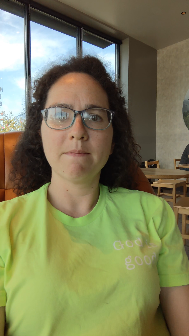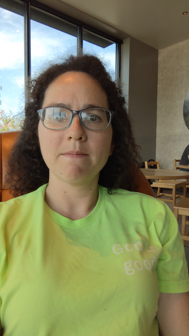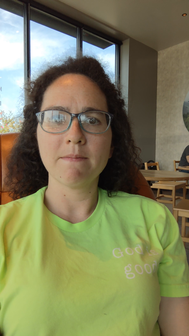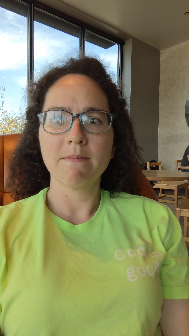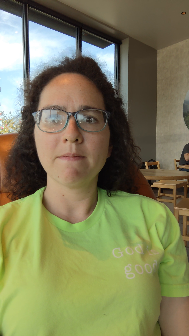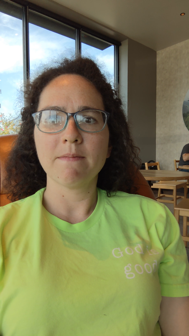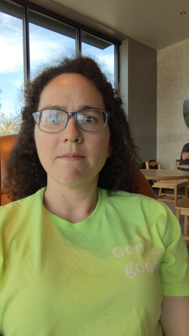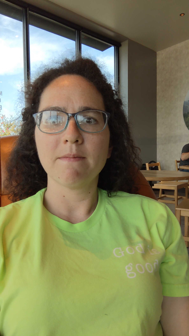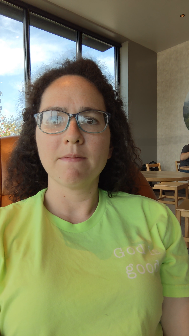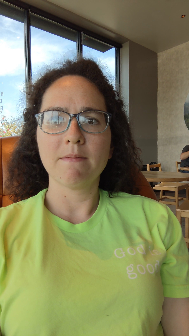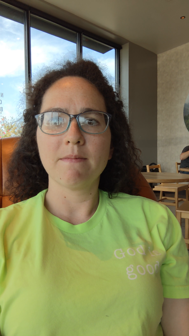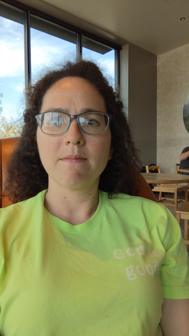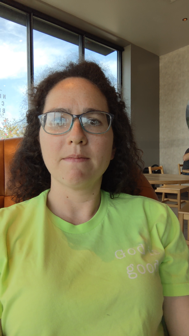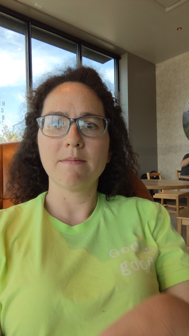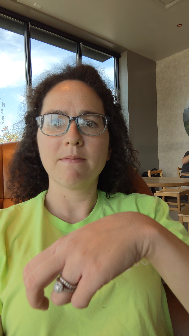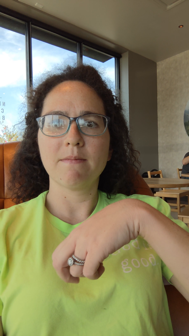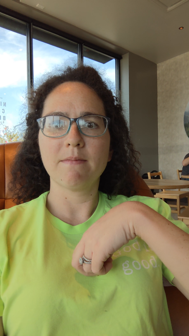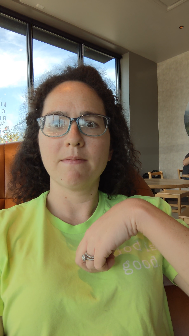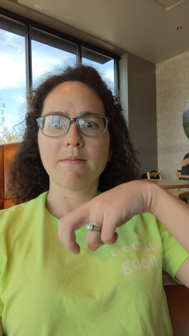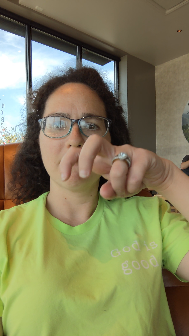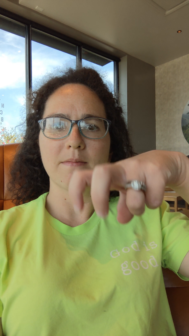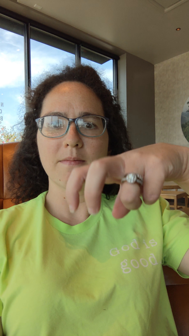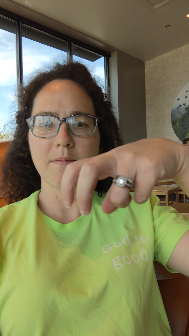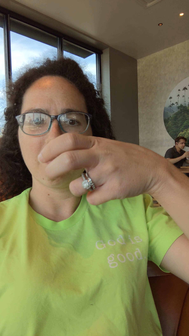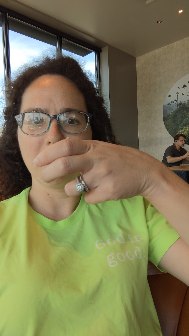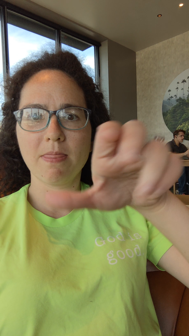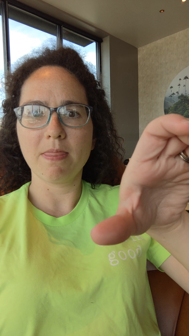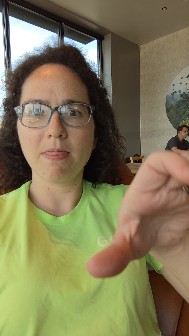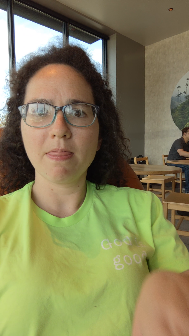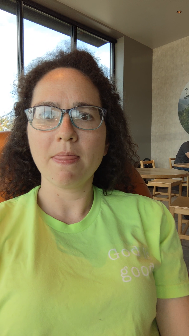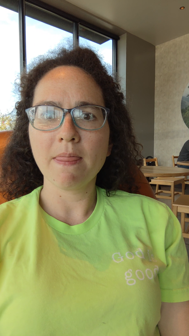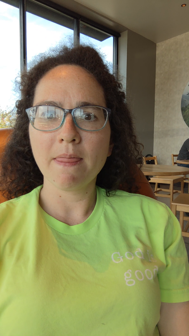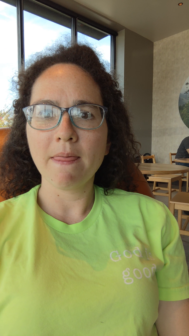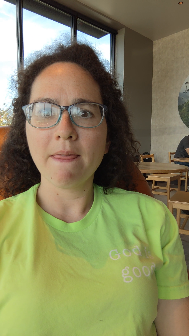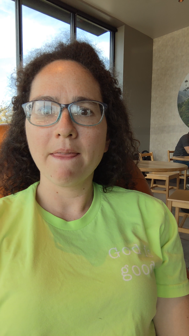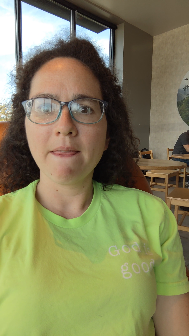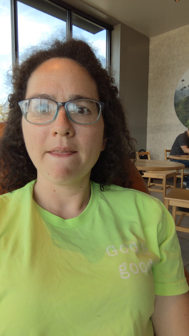potato chip